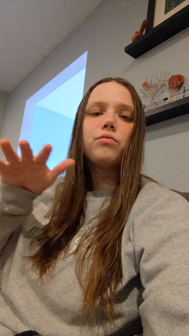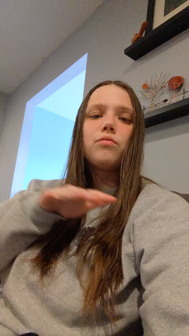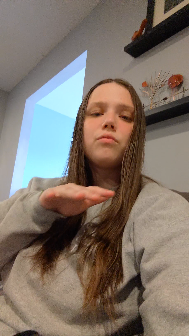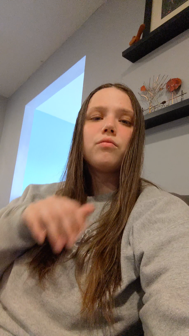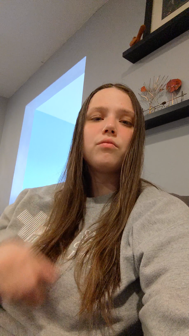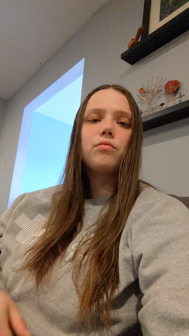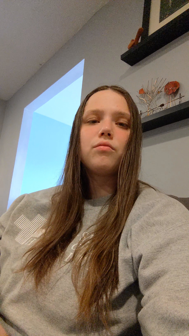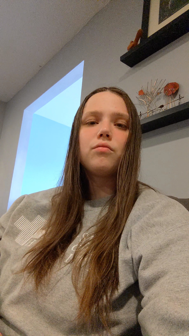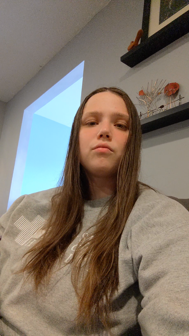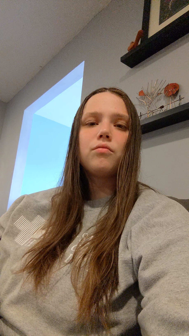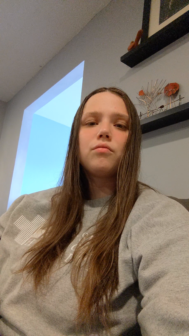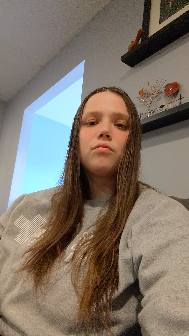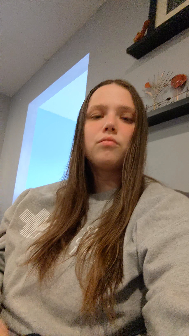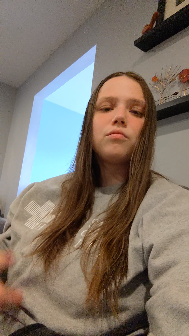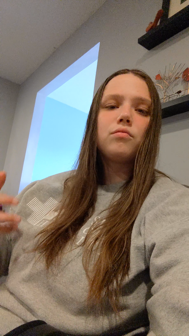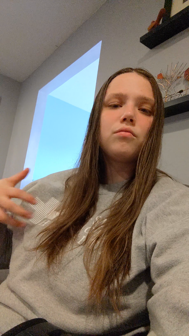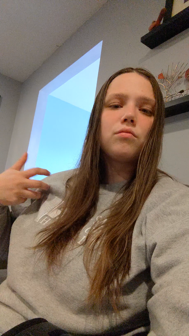monkey